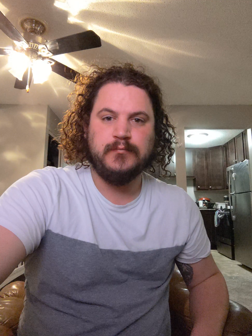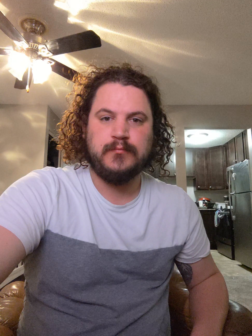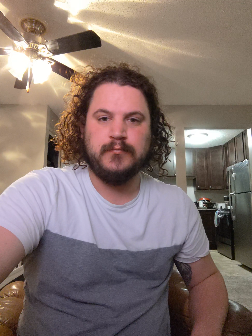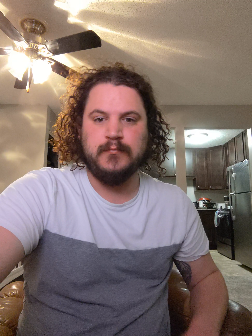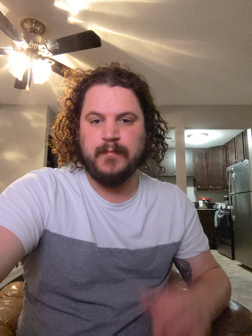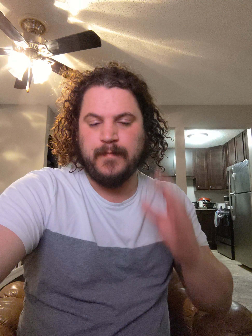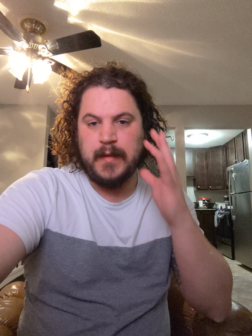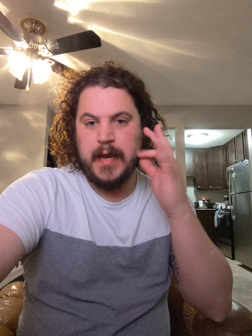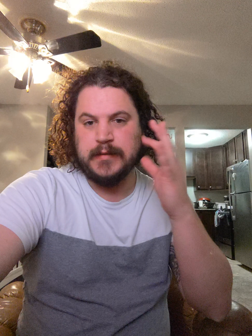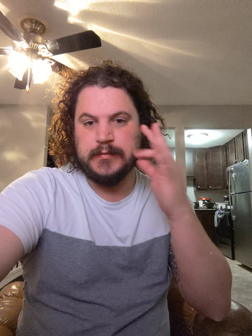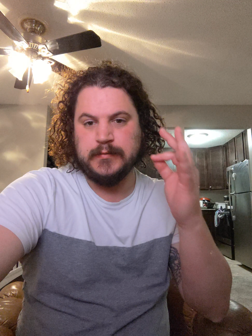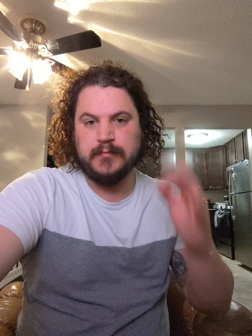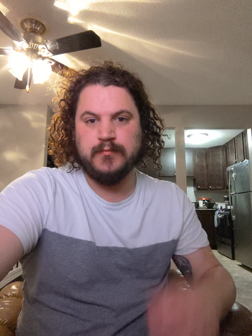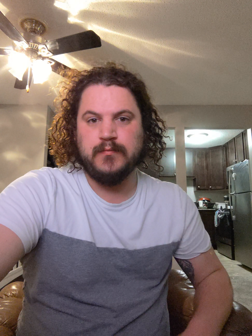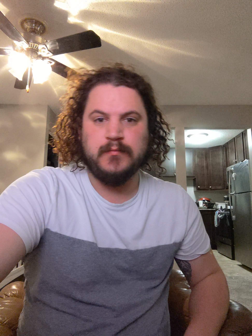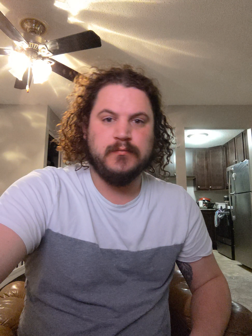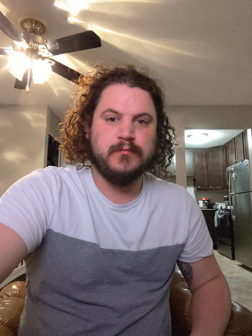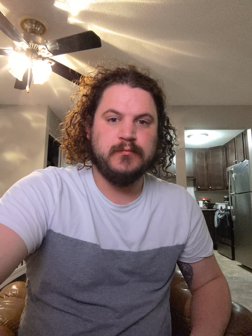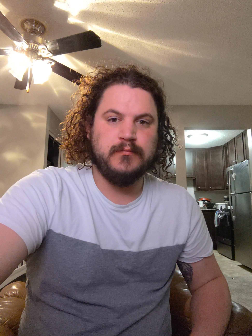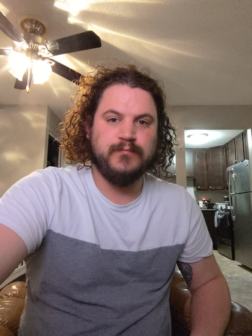cat